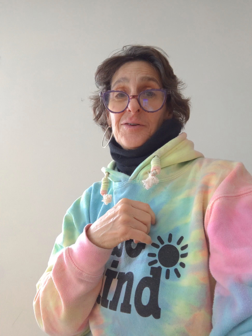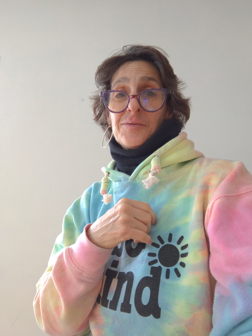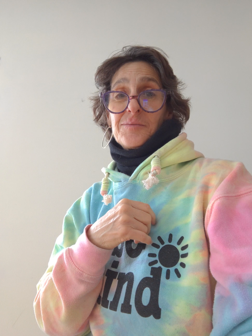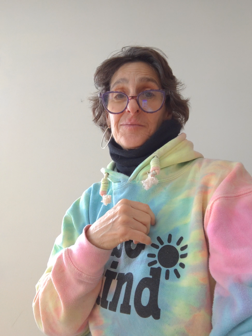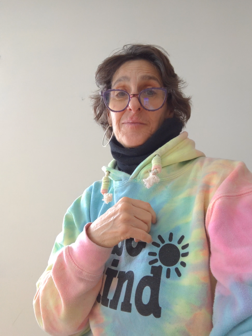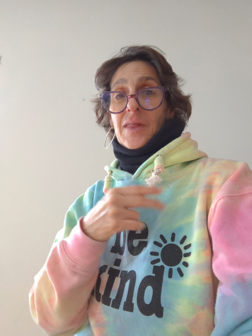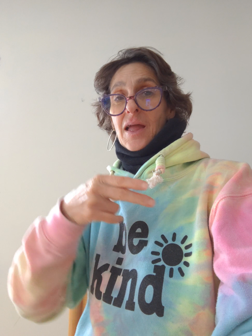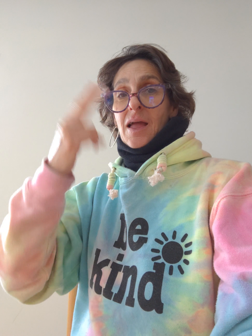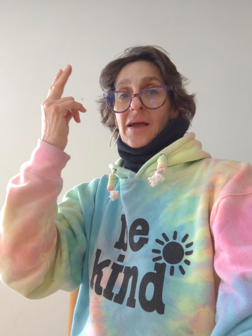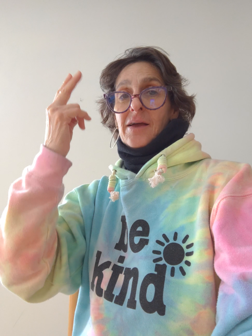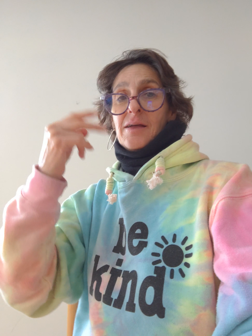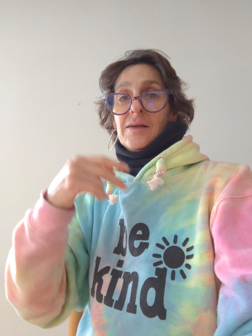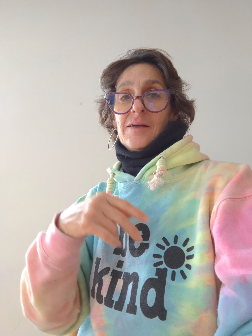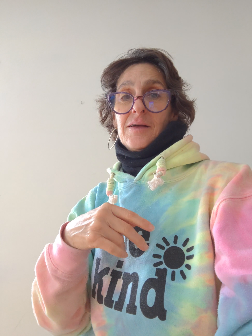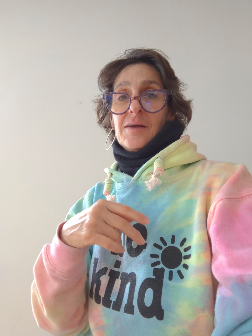high